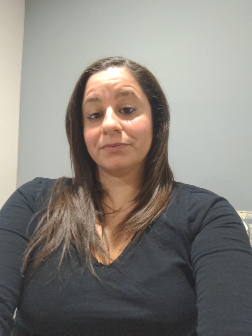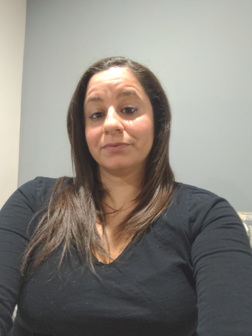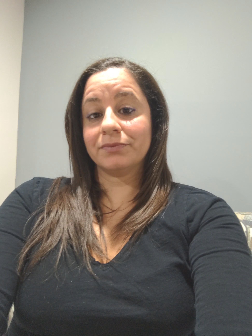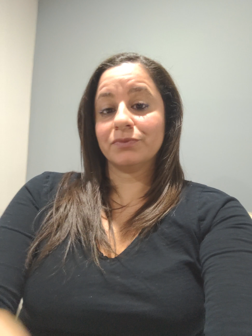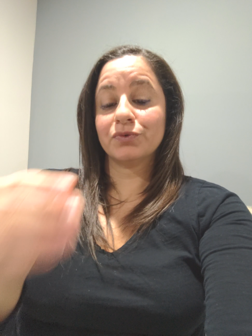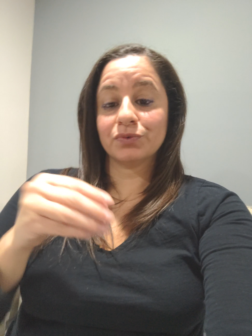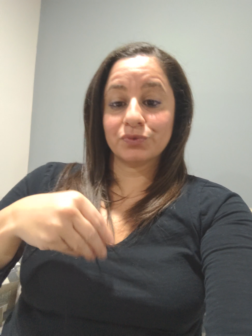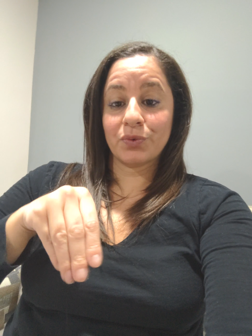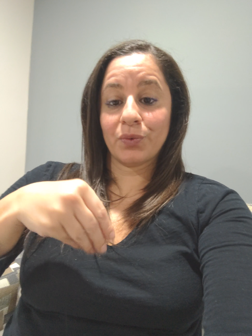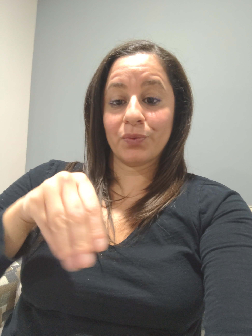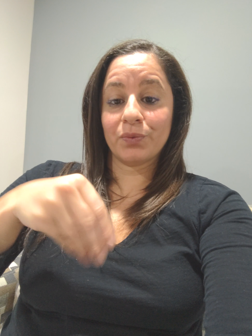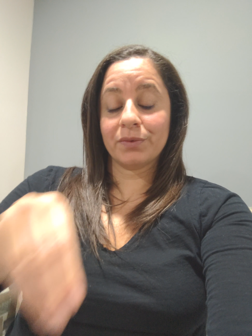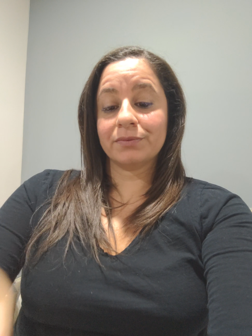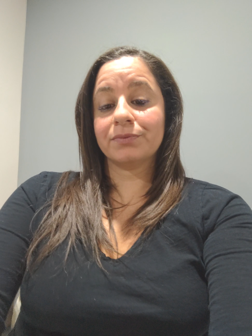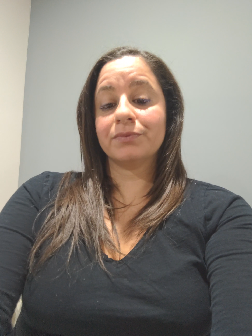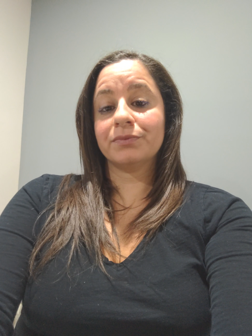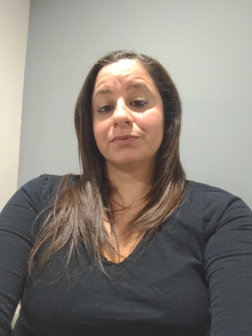store